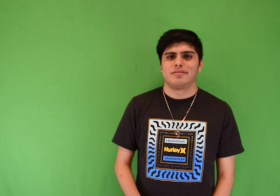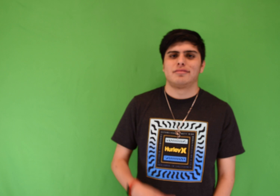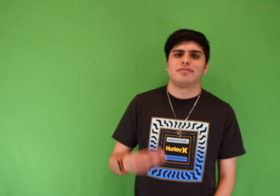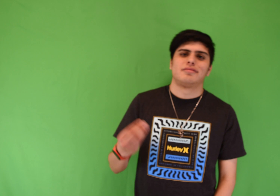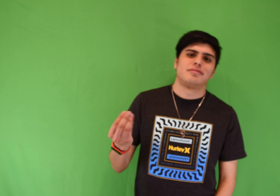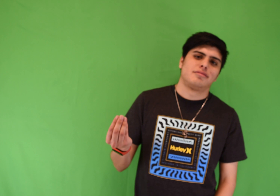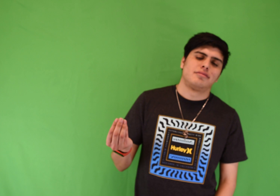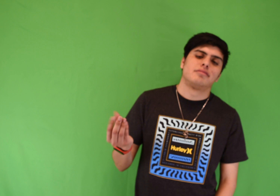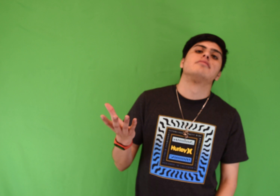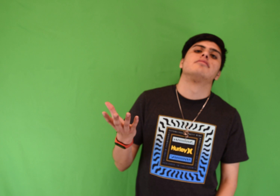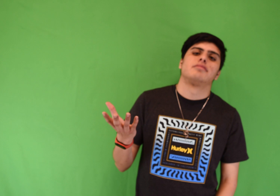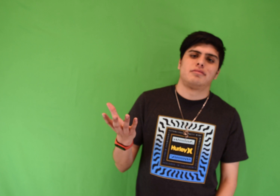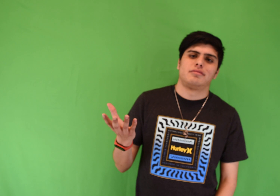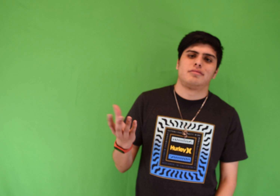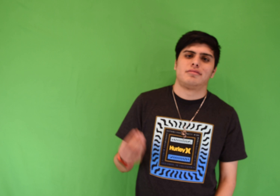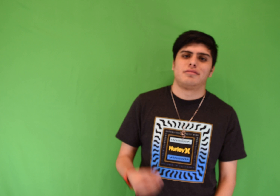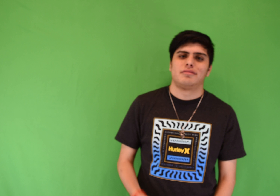cuánto